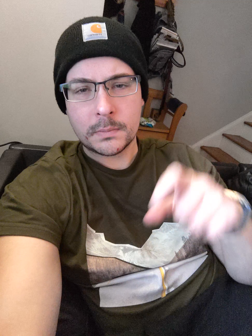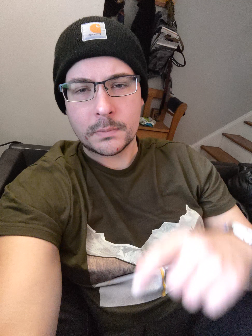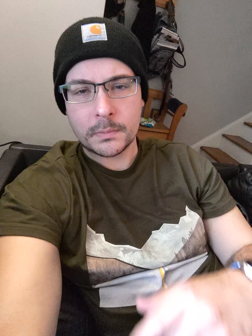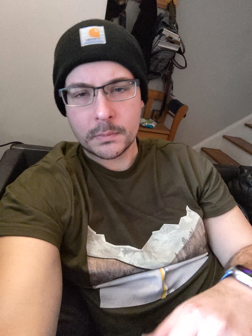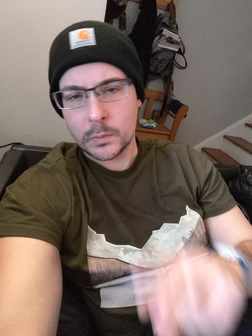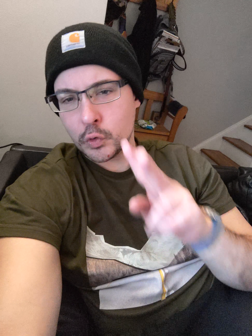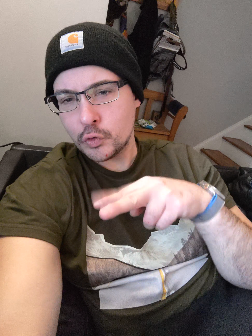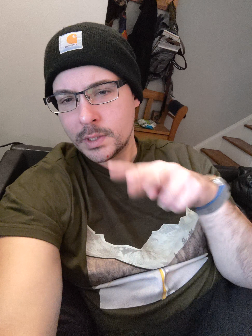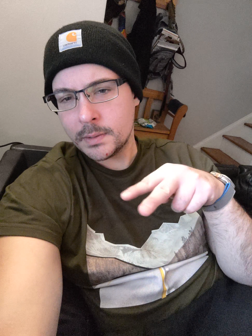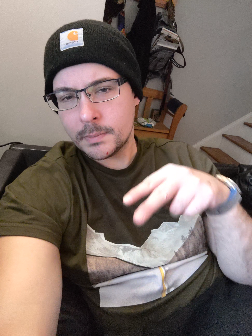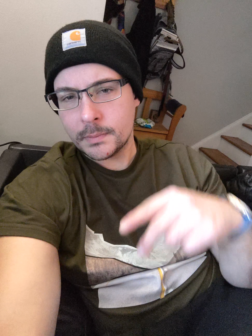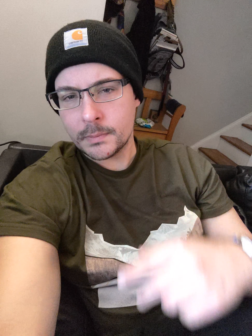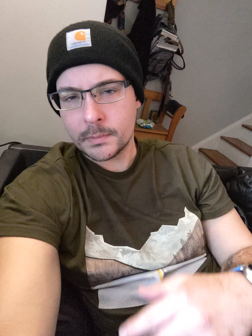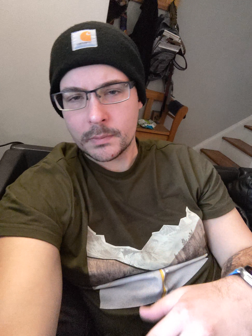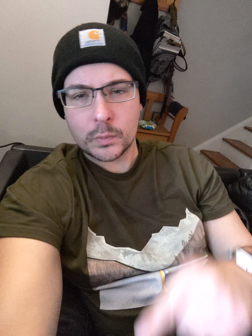read